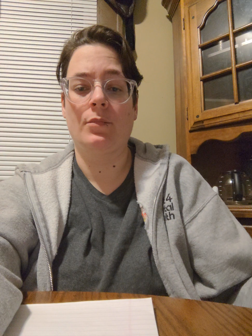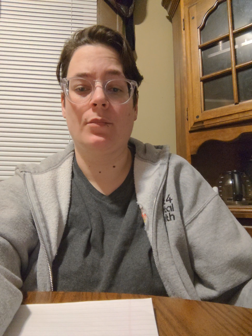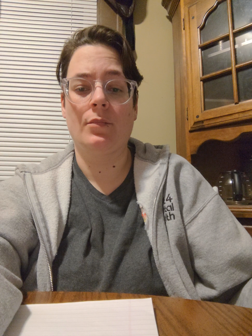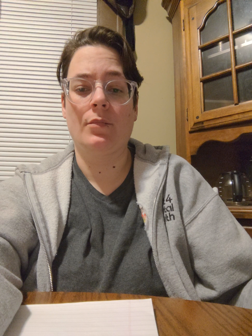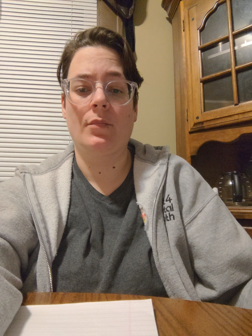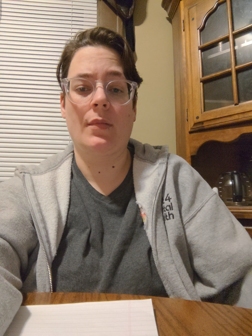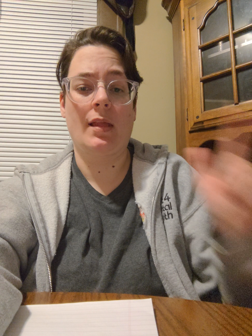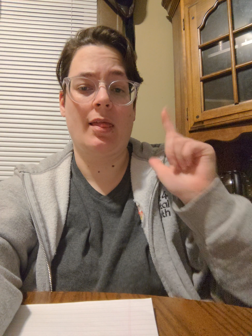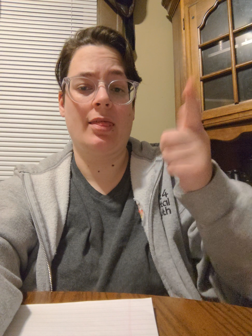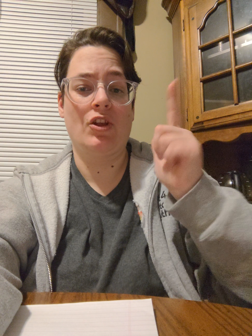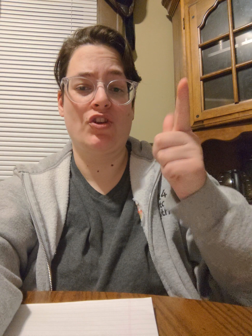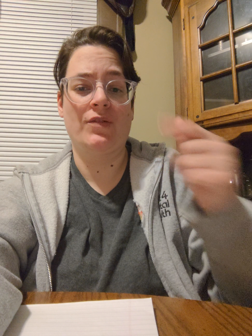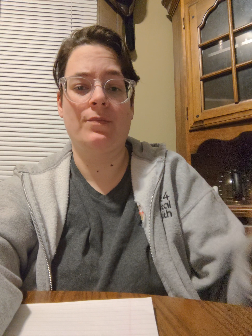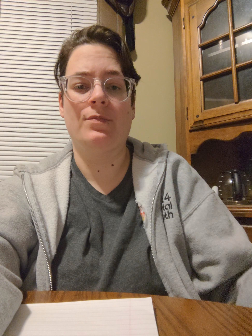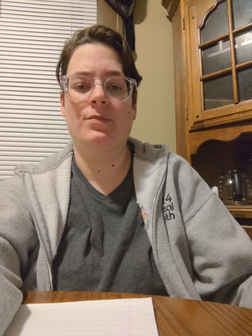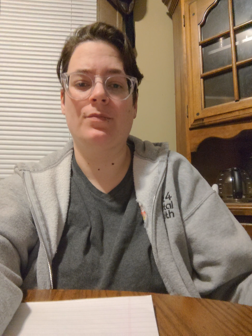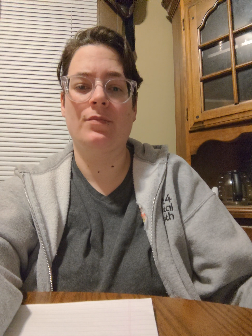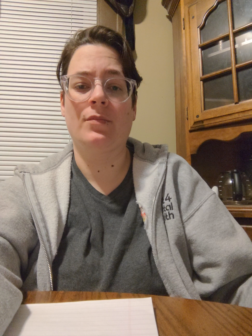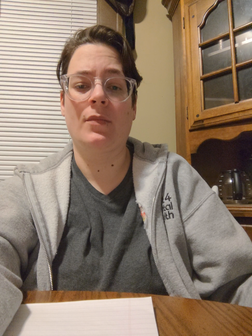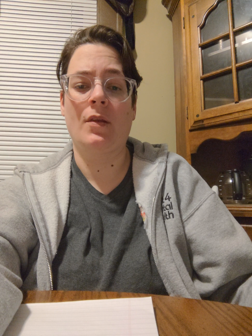later